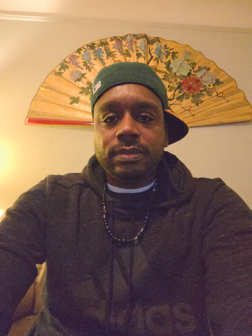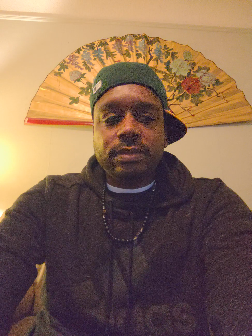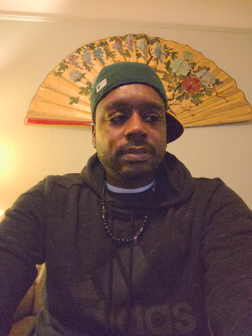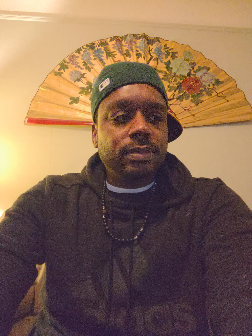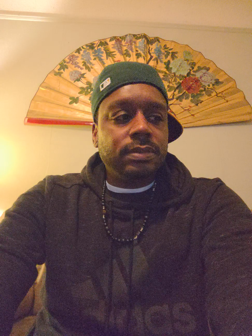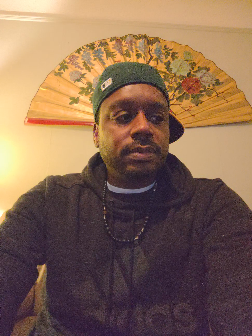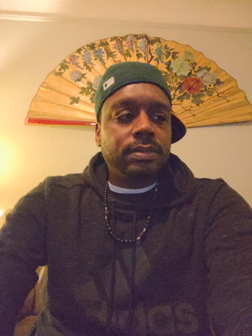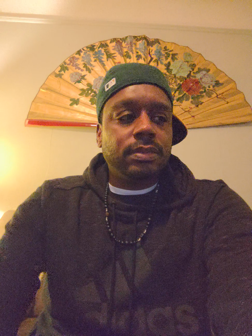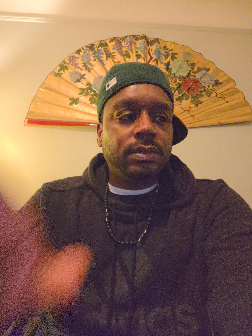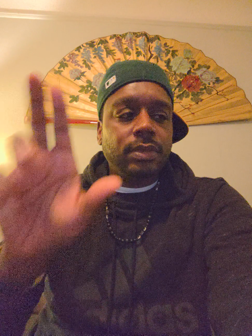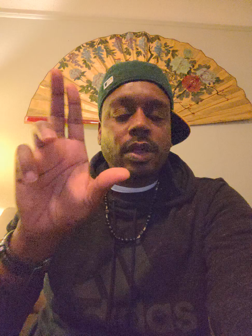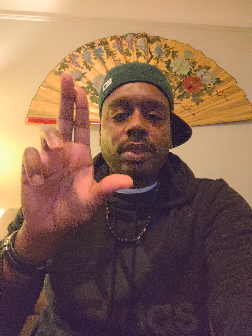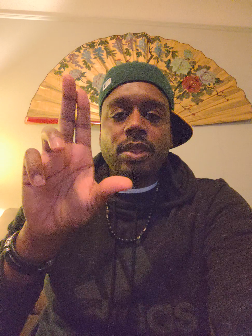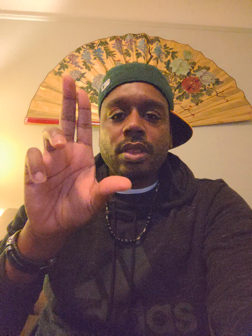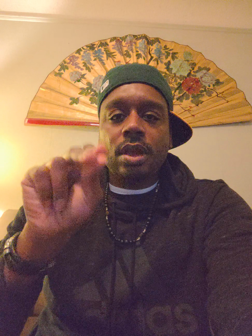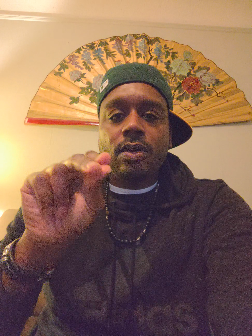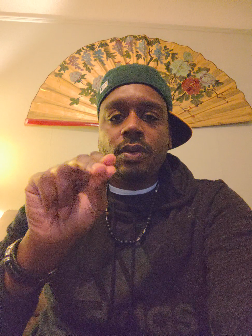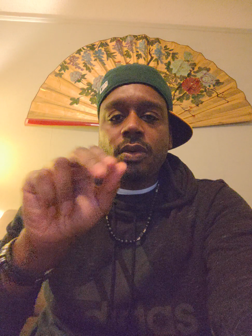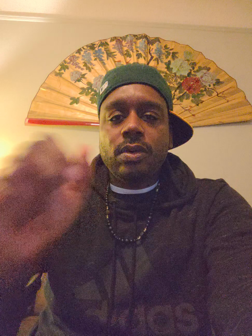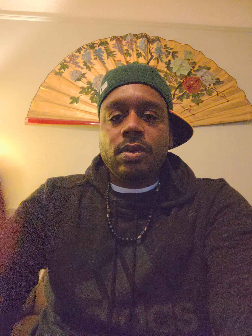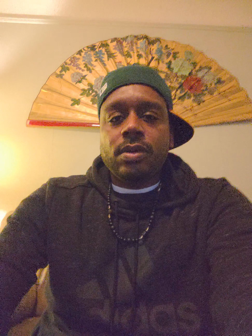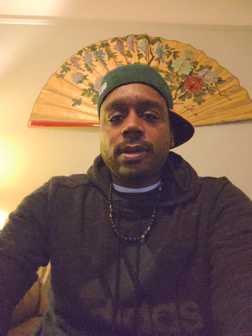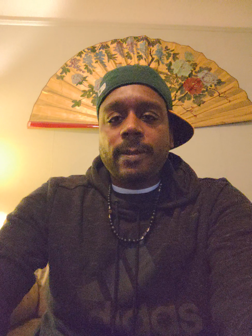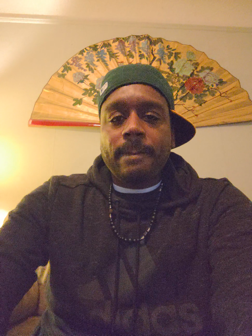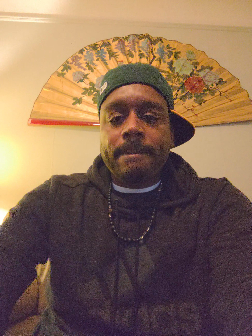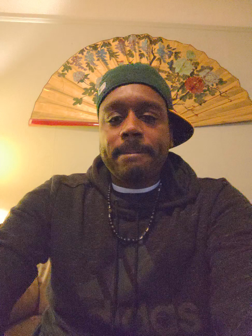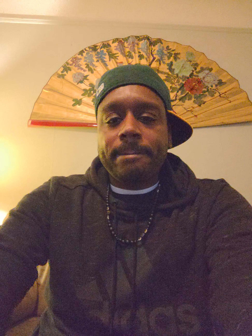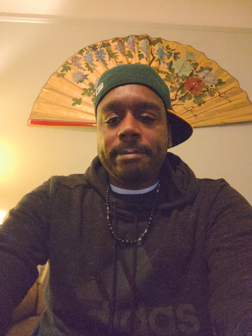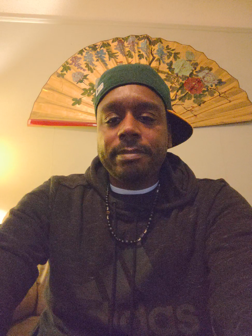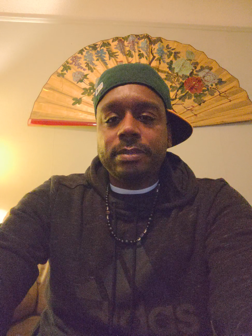no